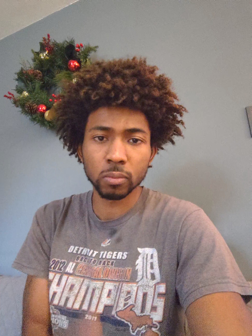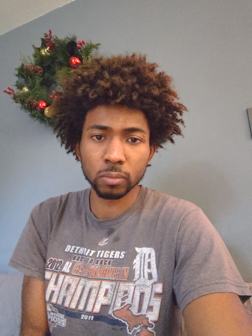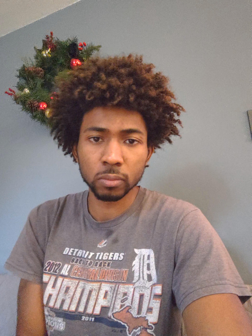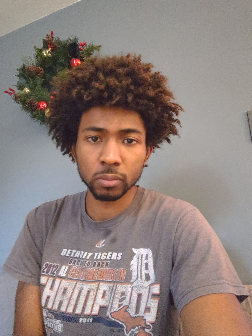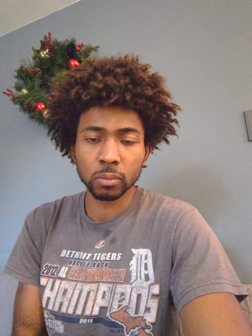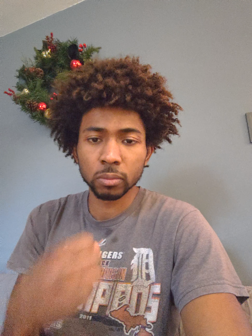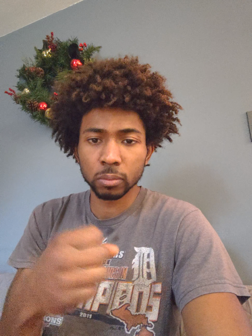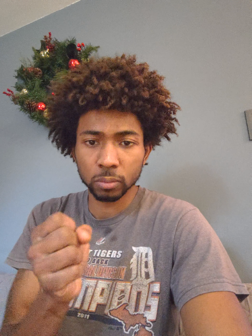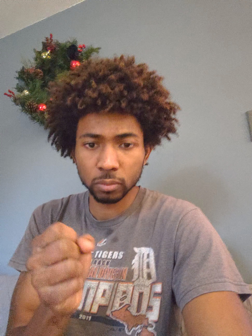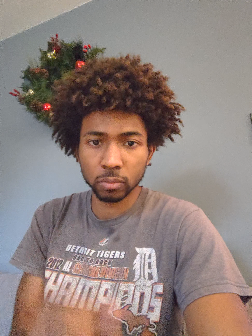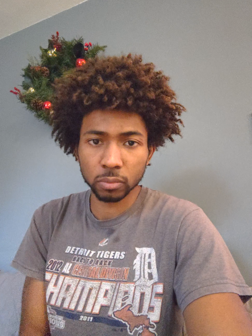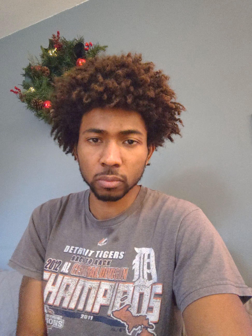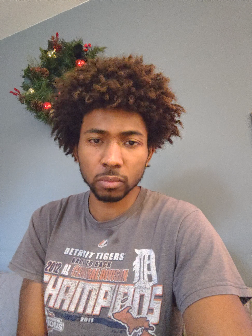make